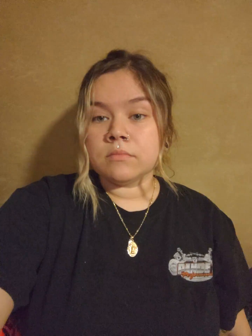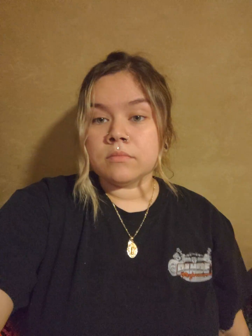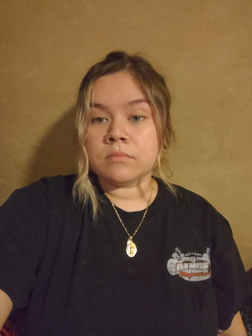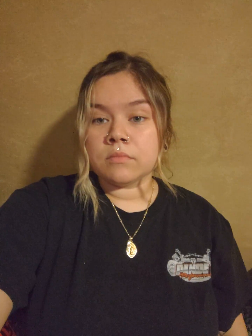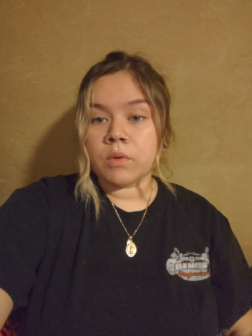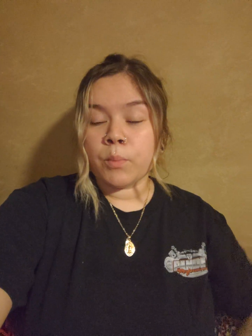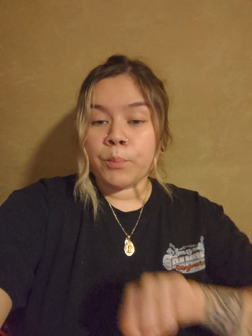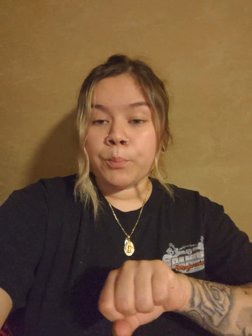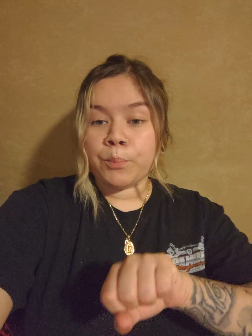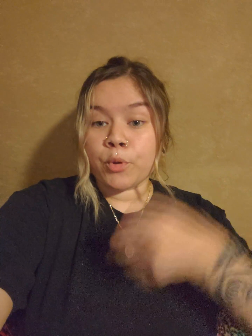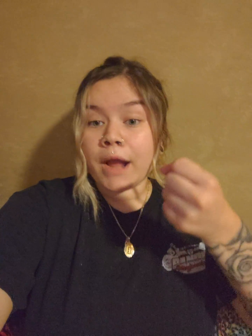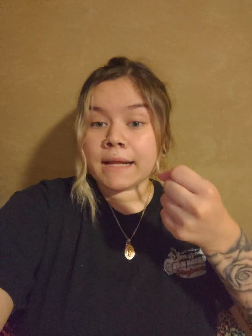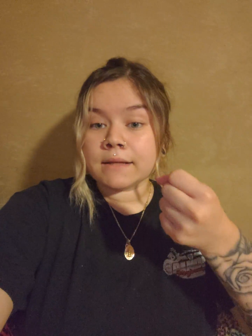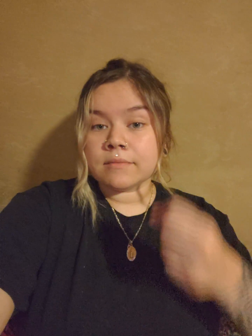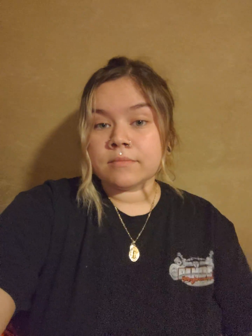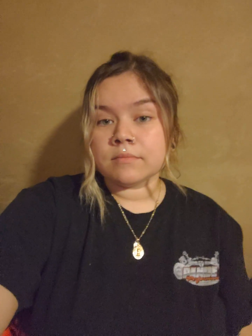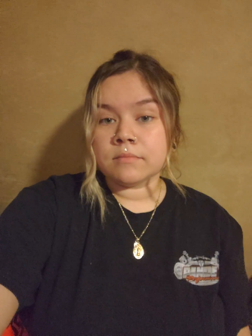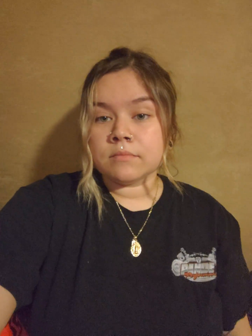break